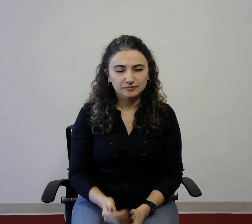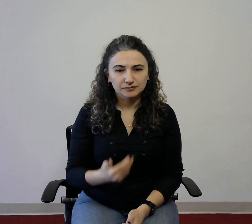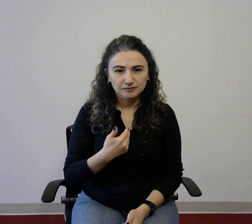mən